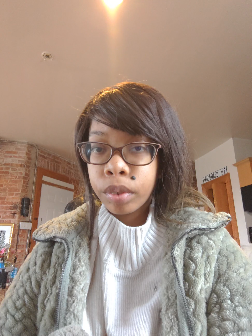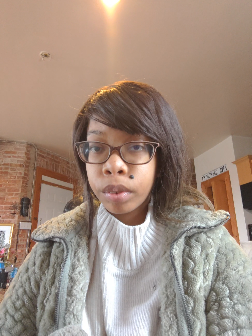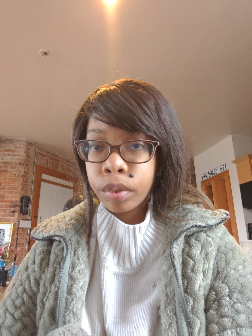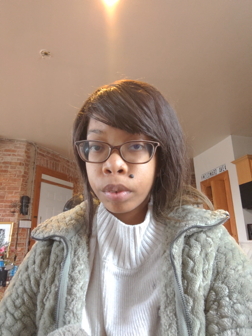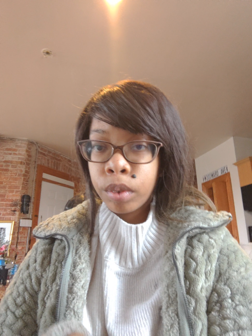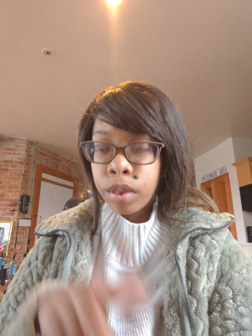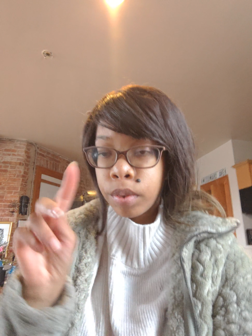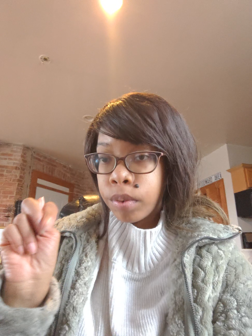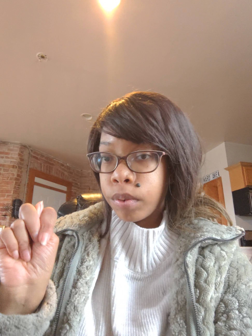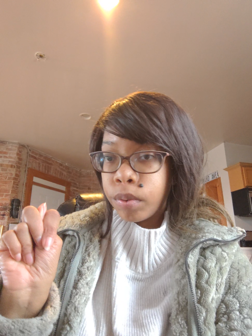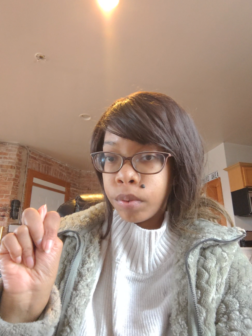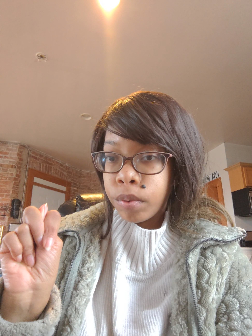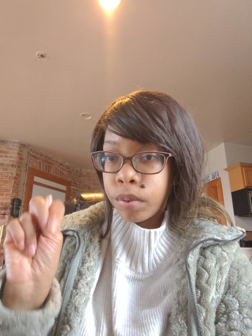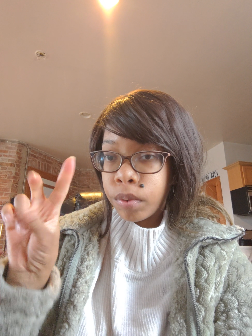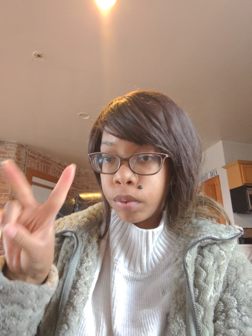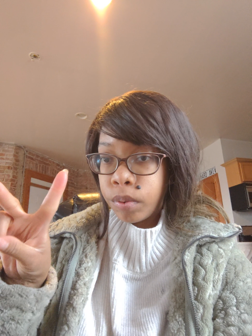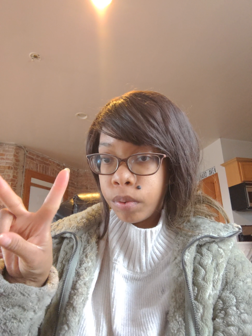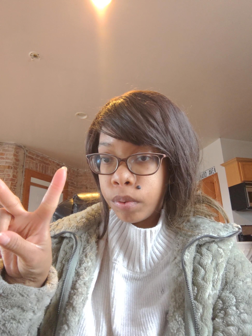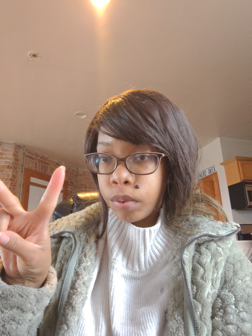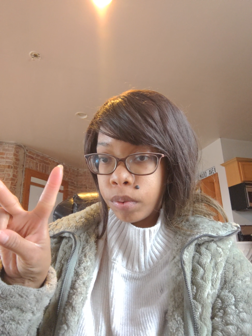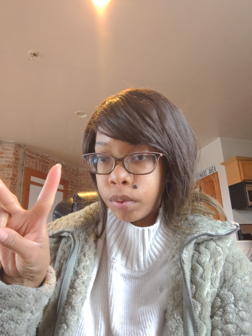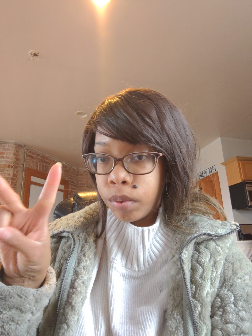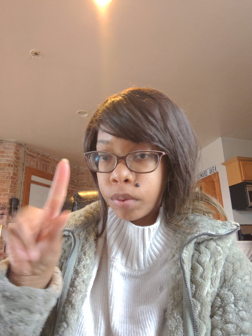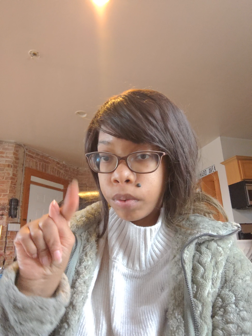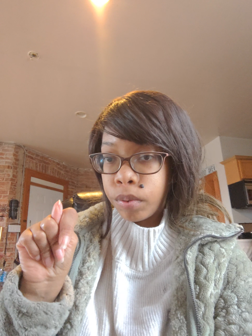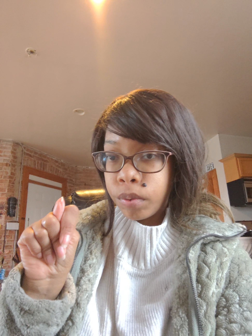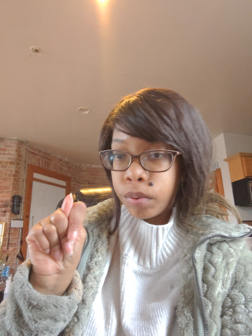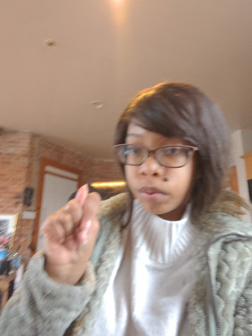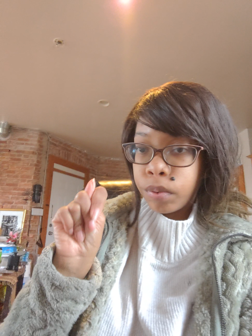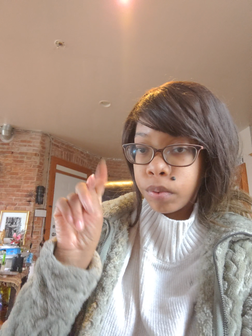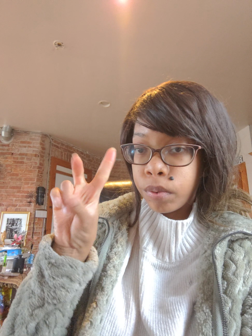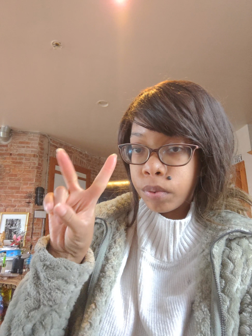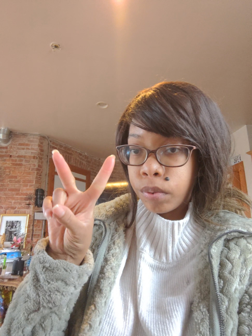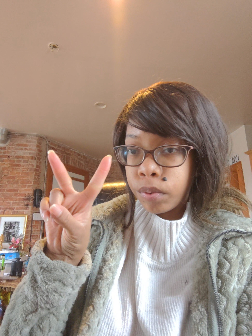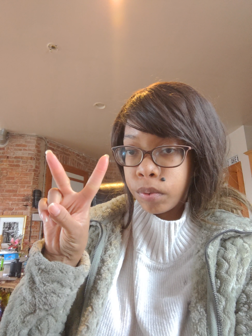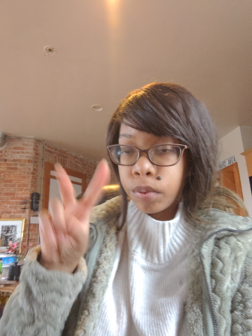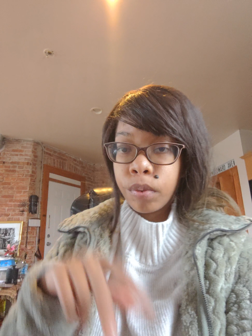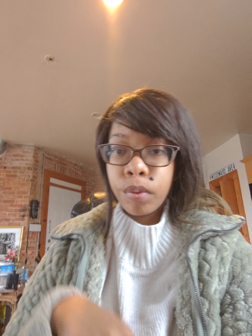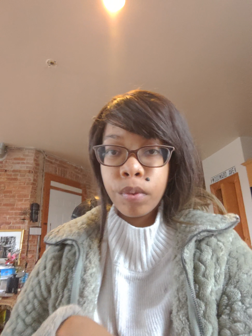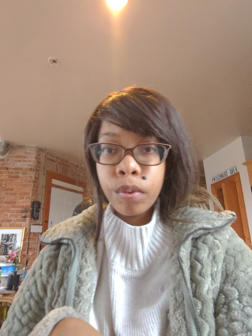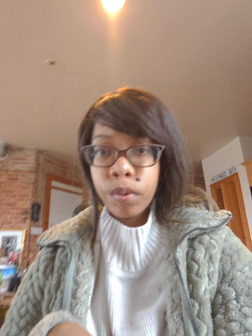TV